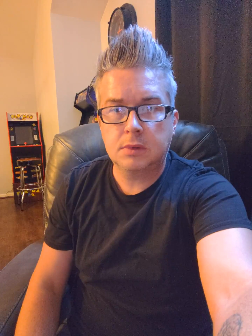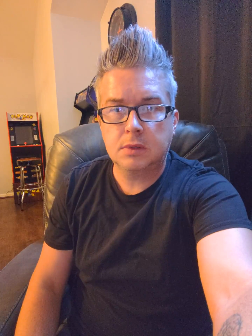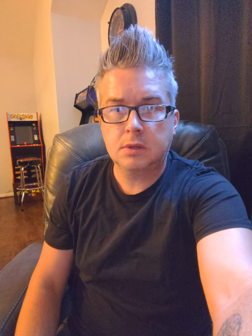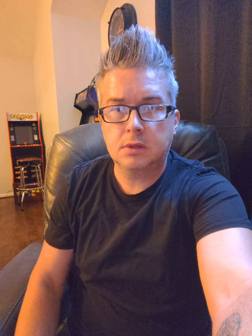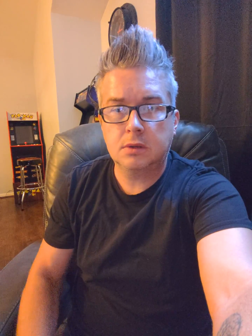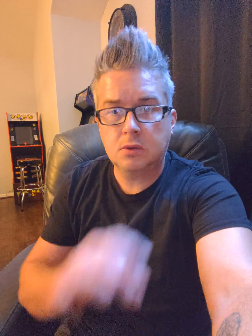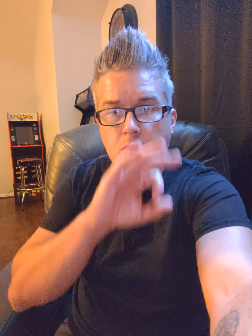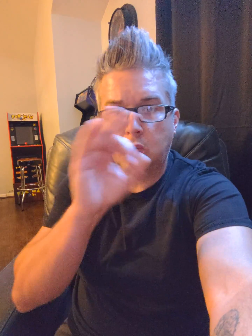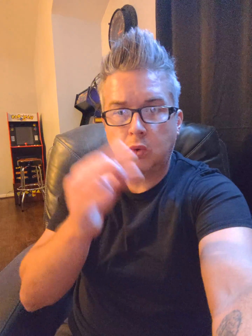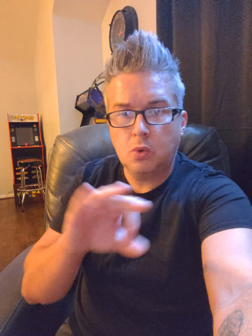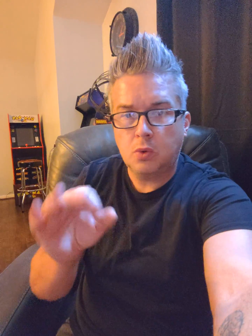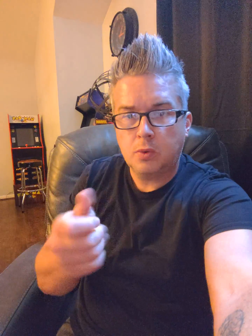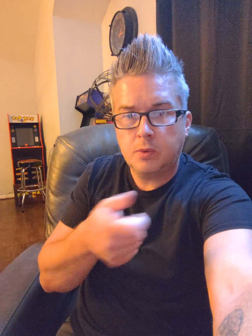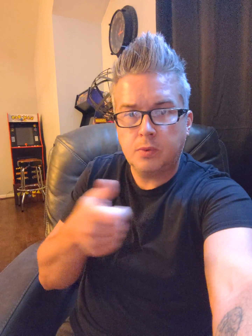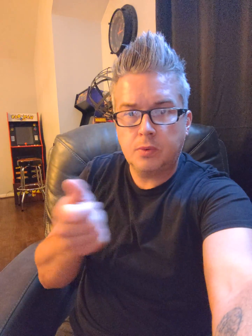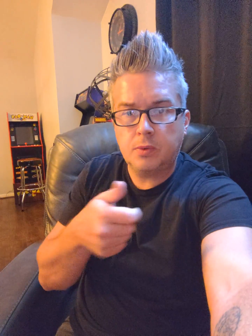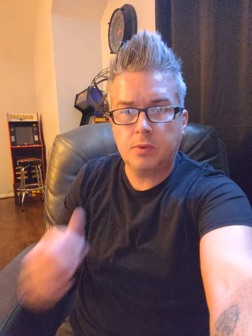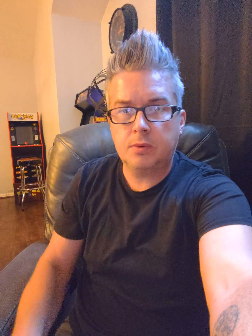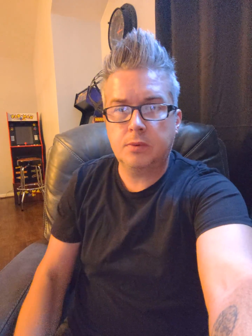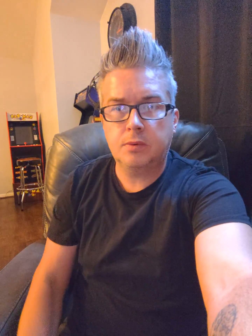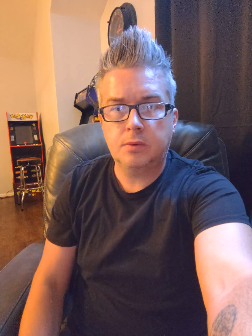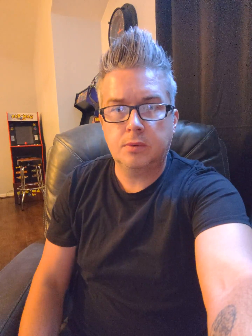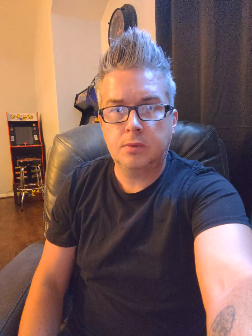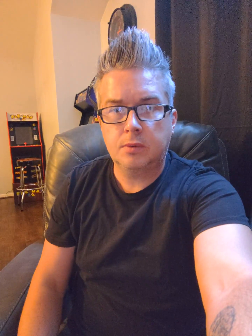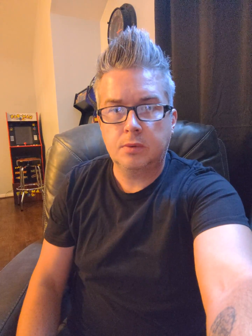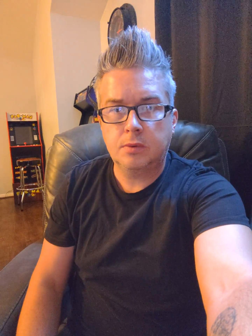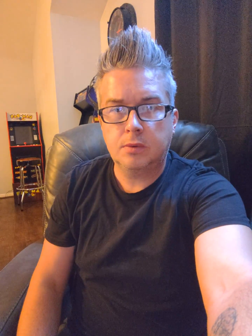hose